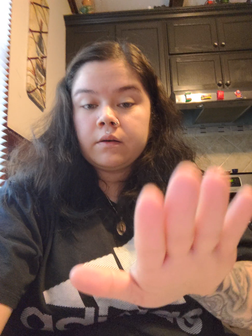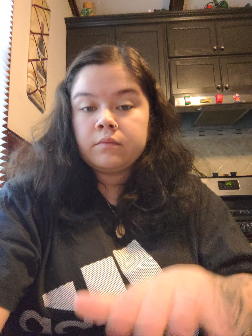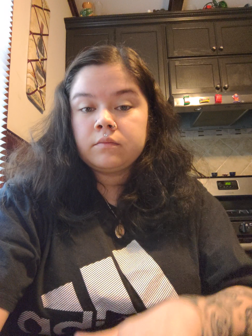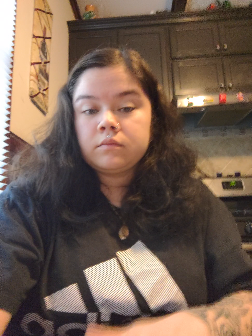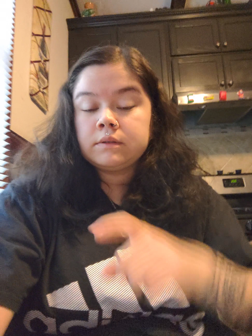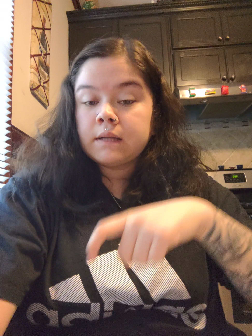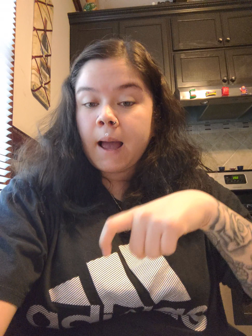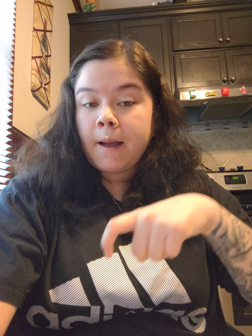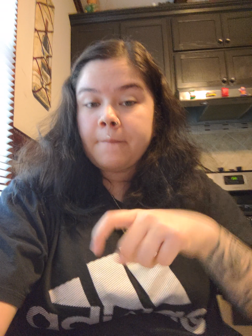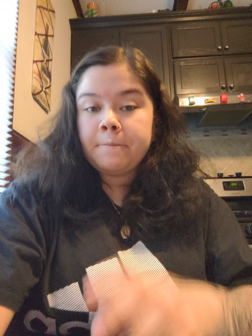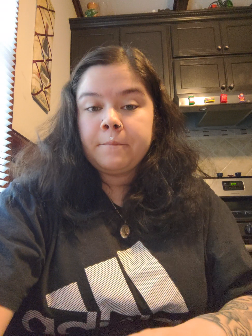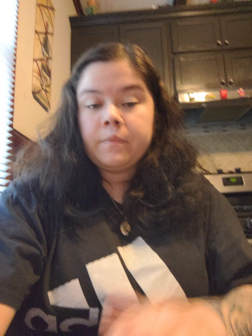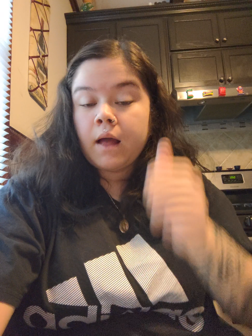time